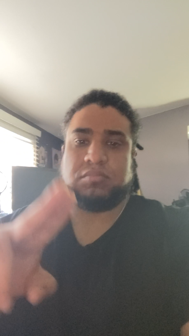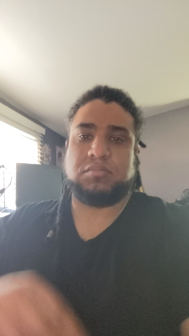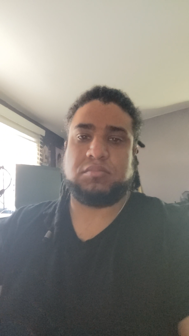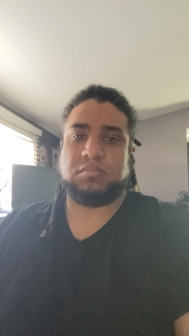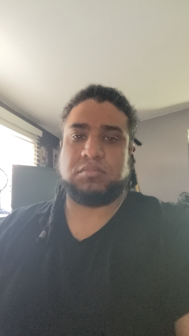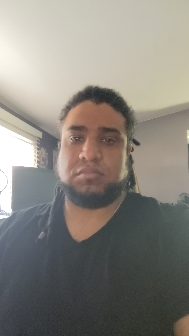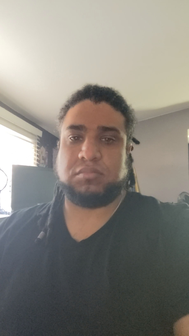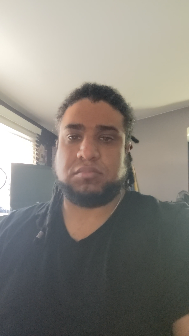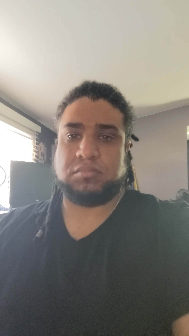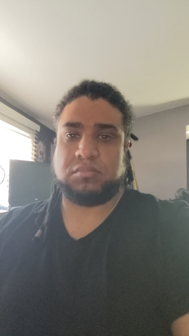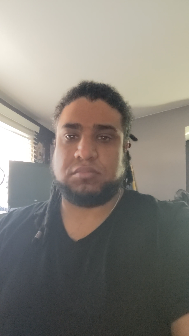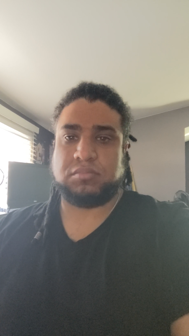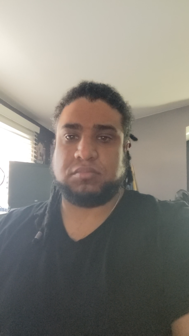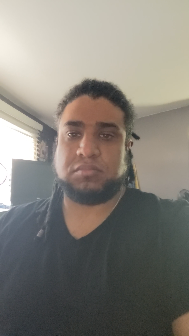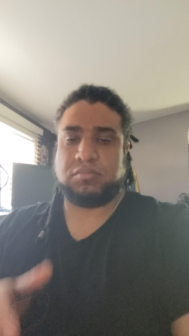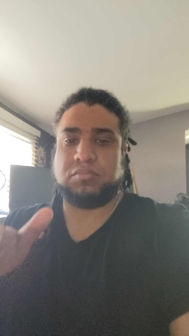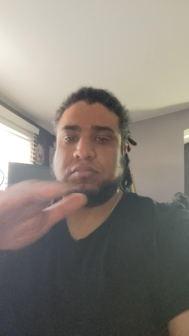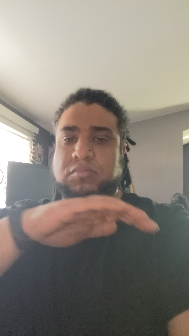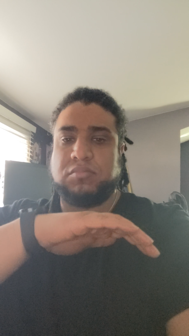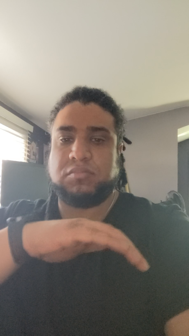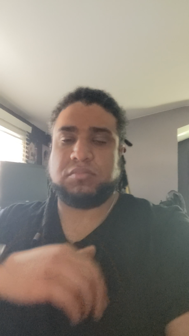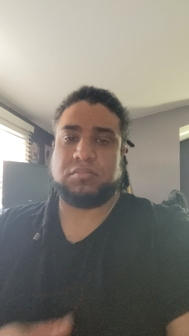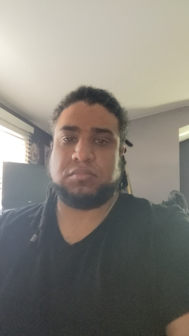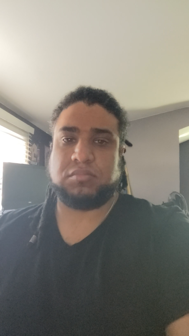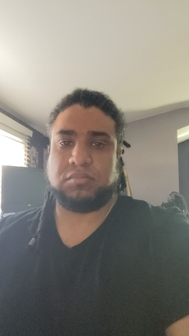cover